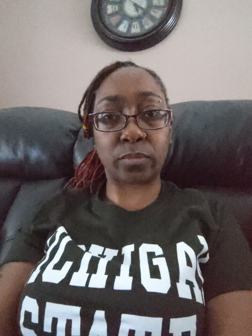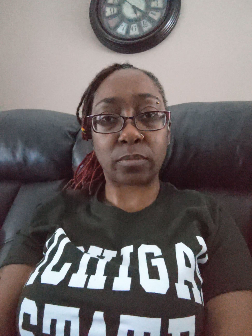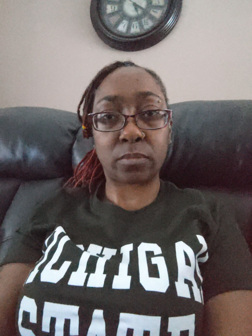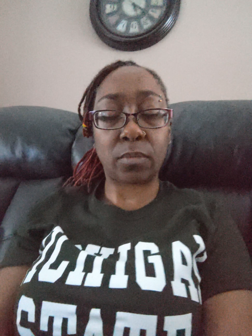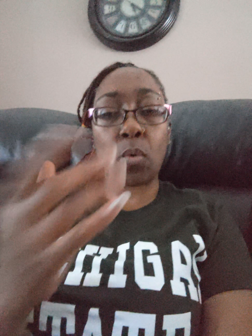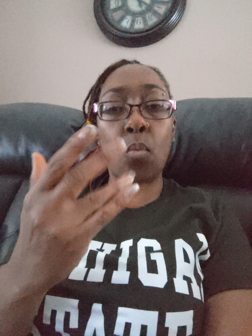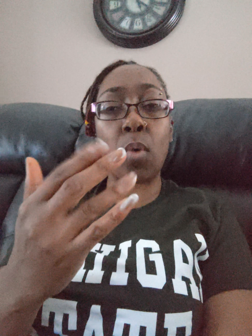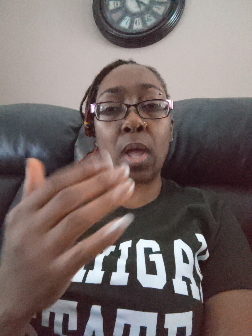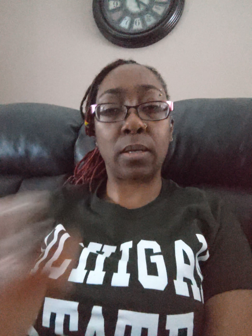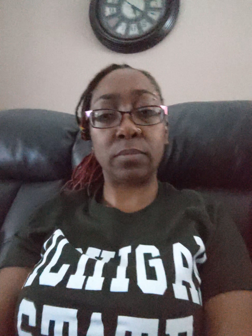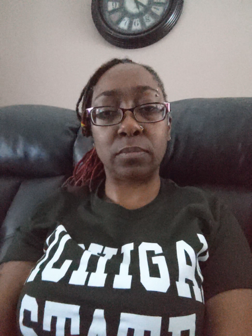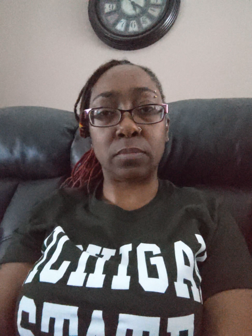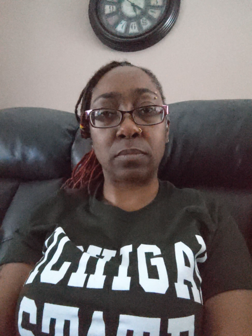wait